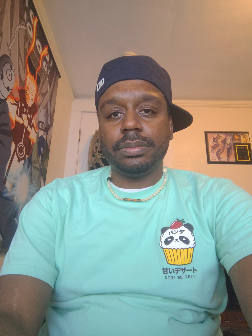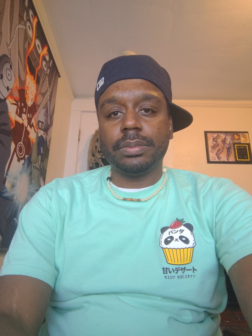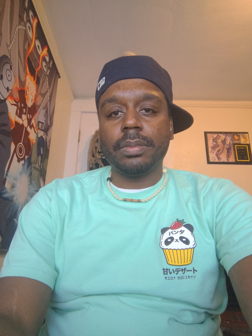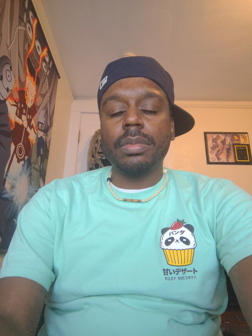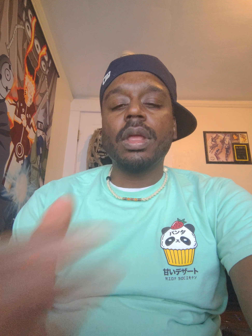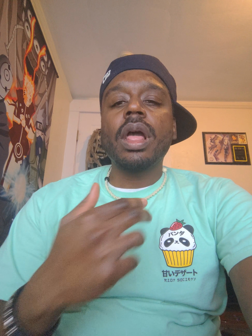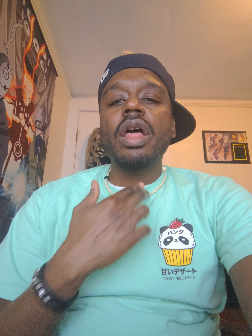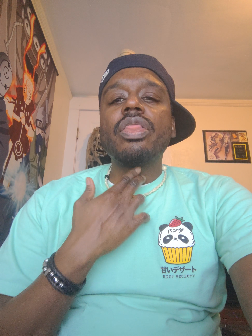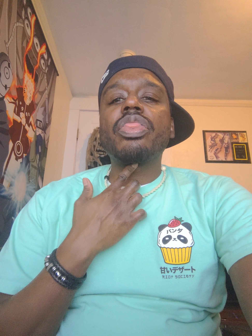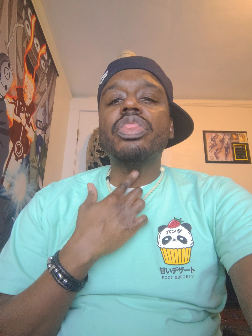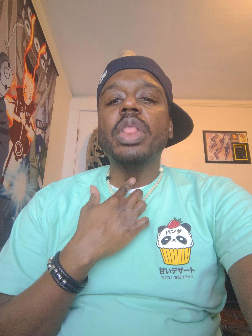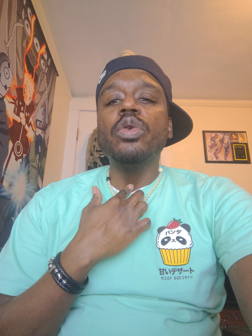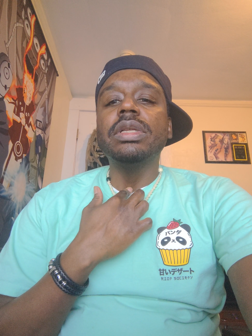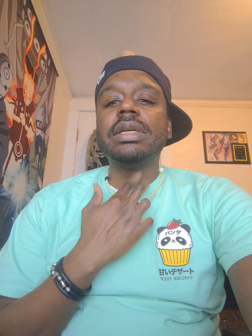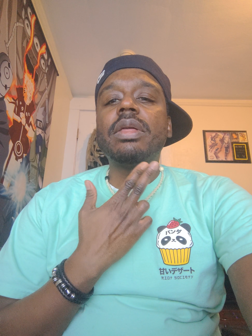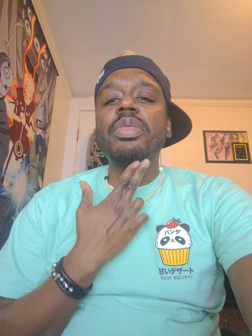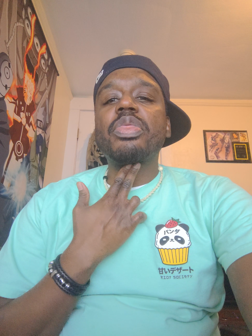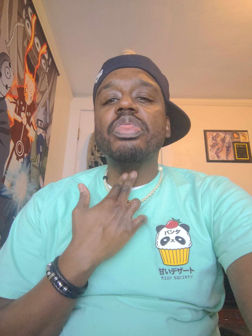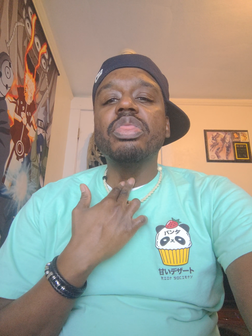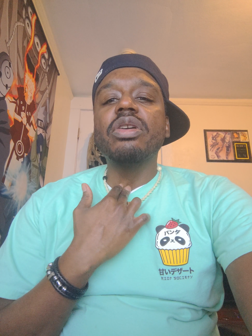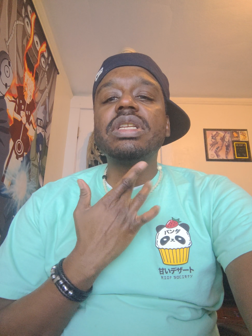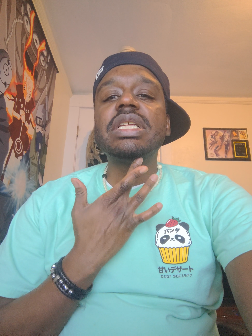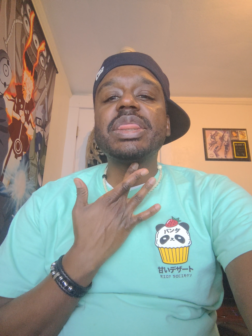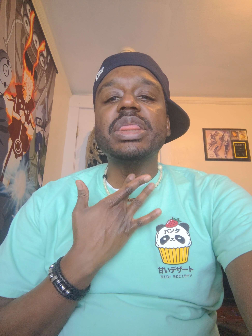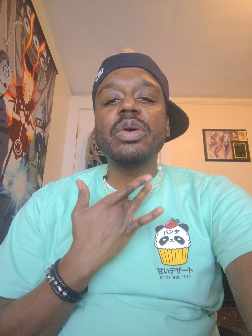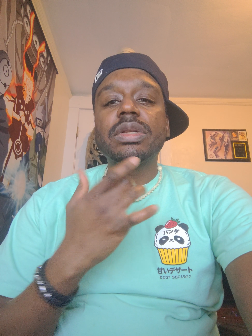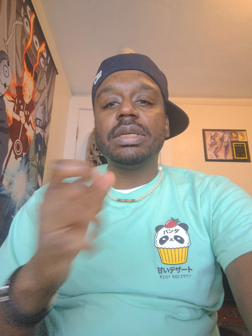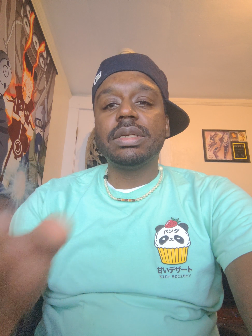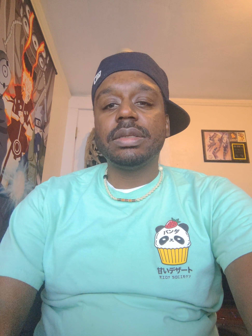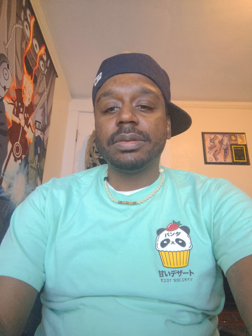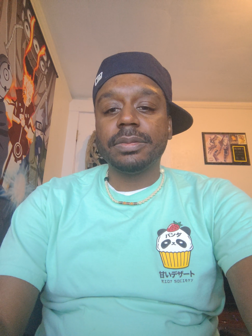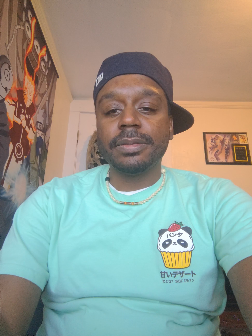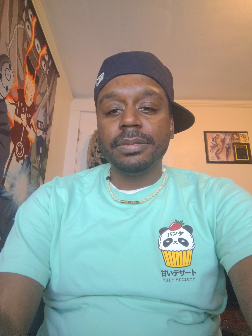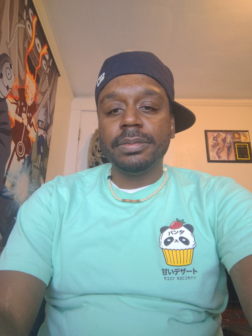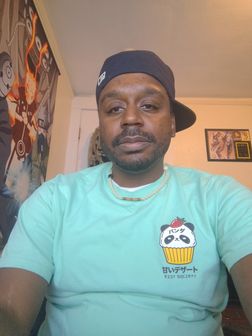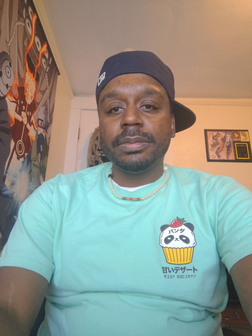thirsty